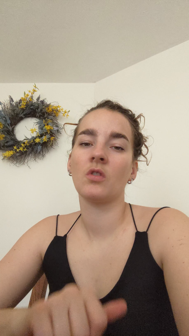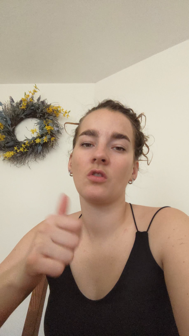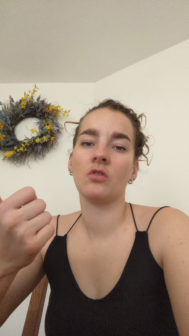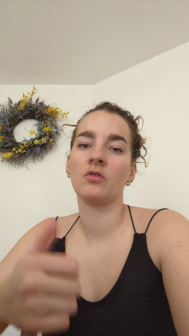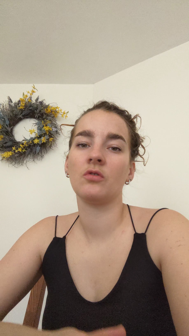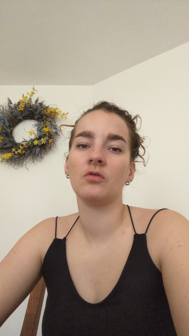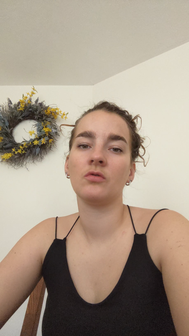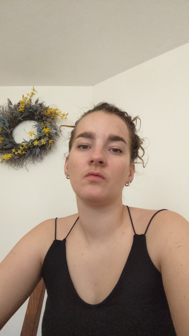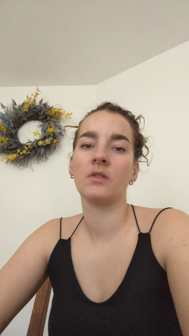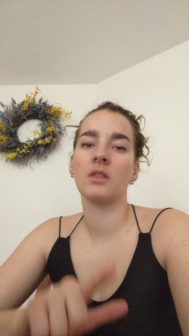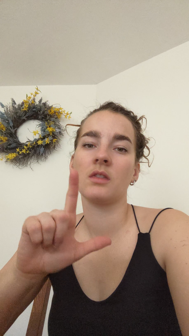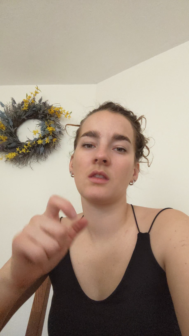leg